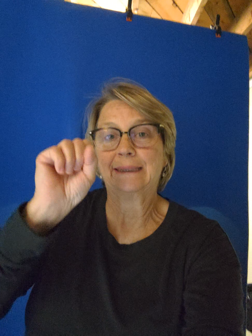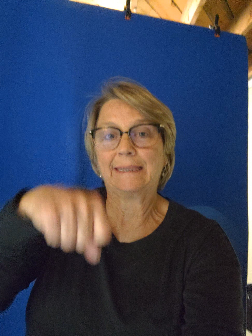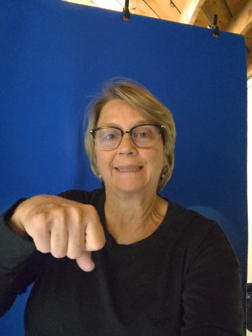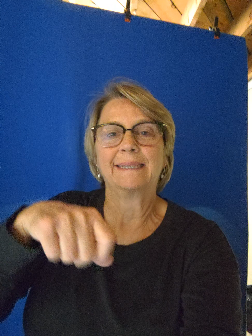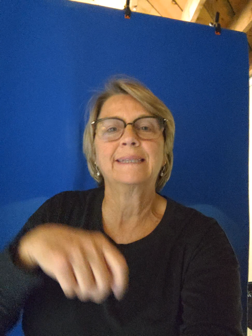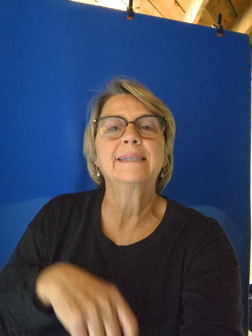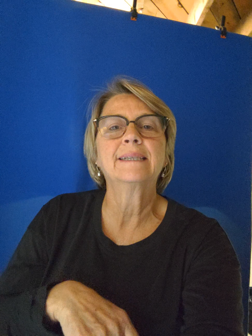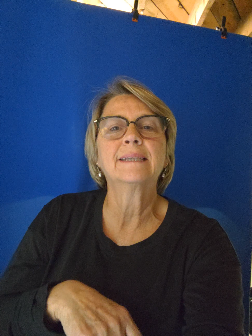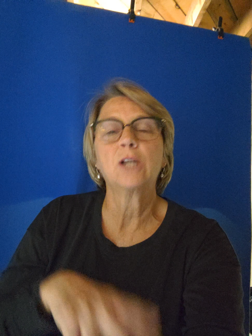yes